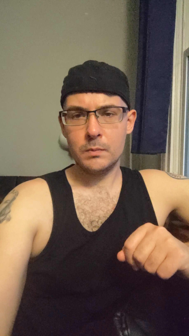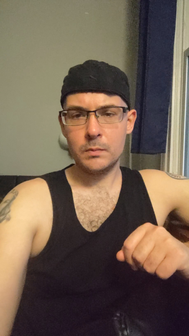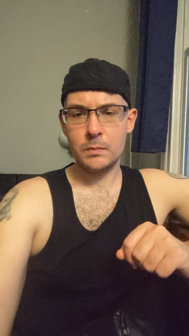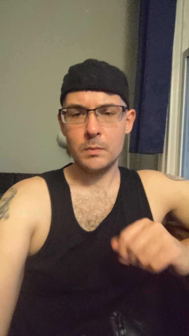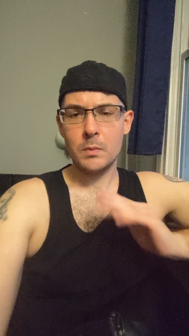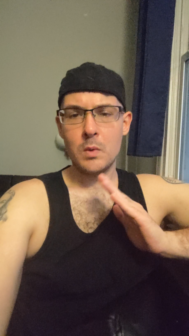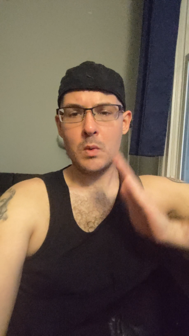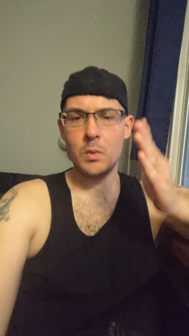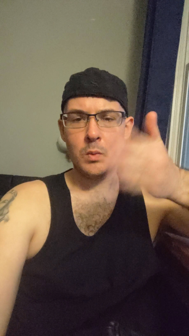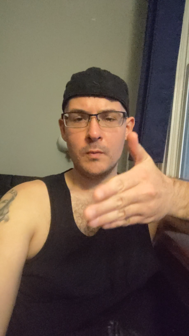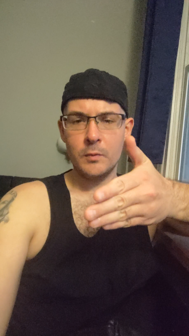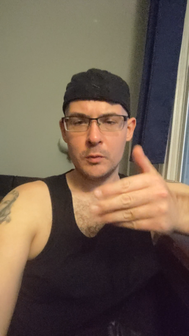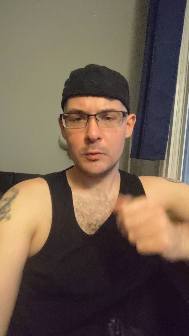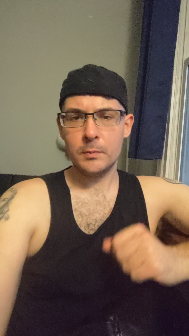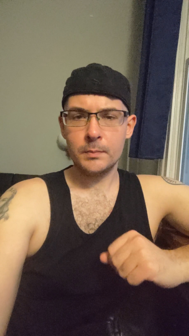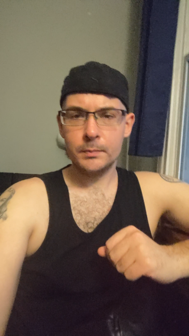over